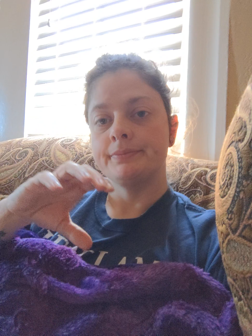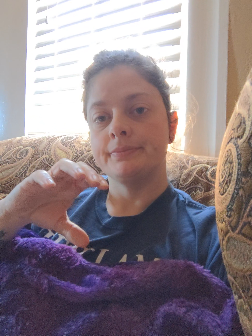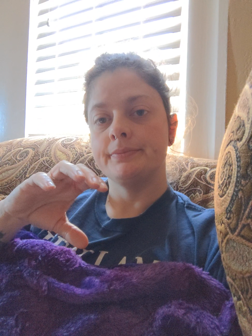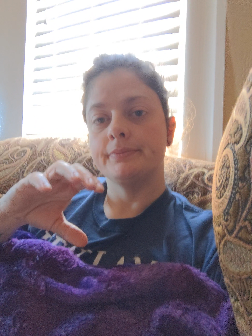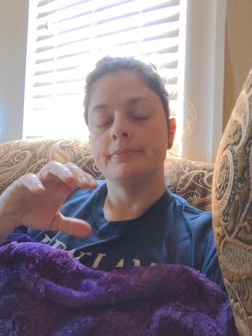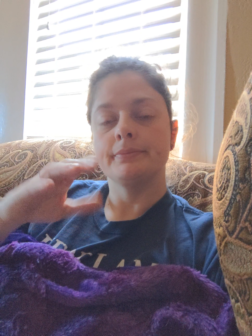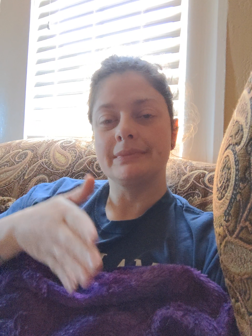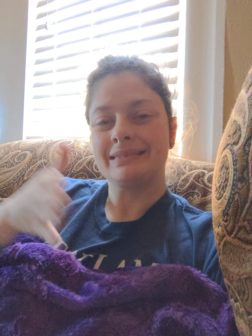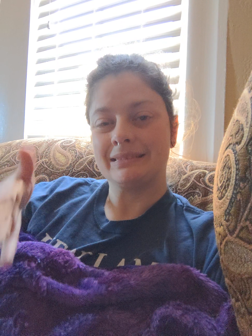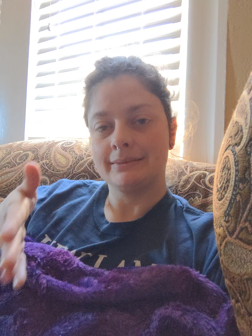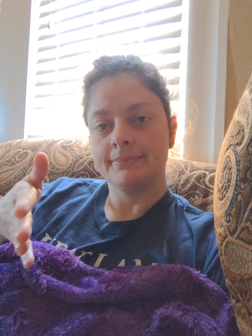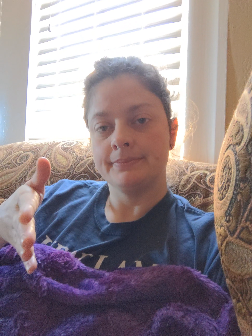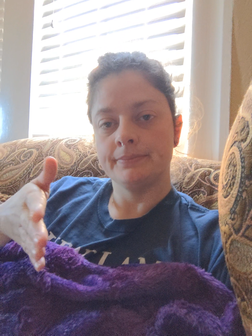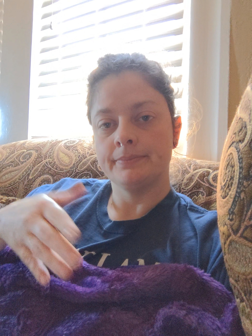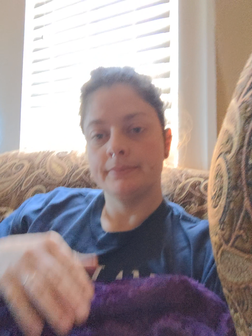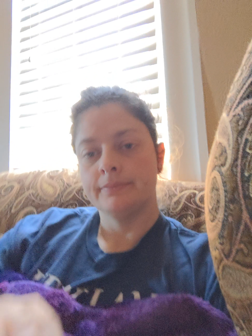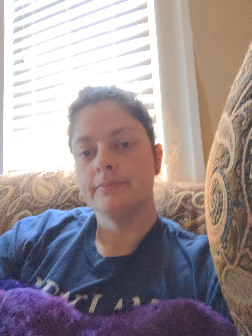beside